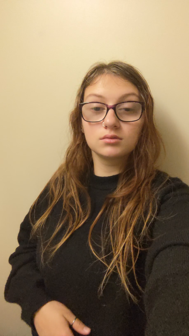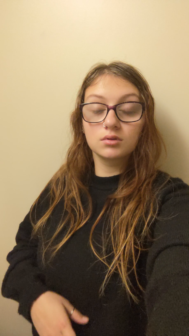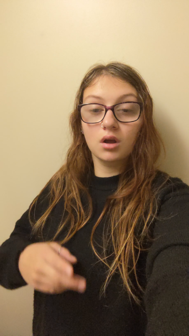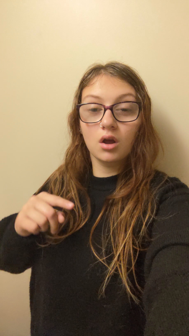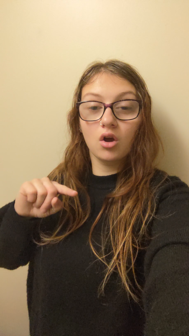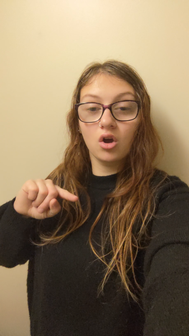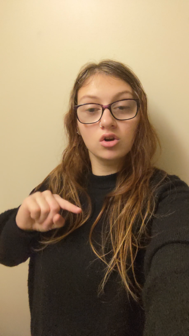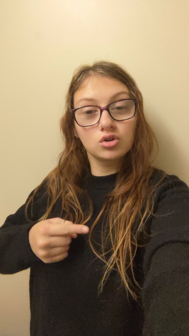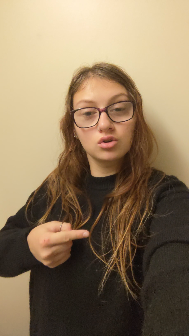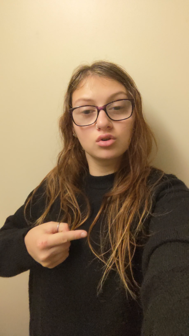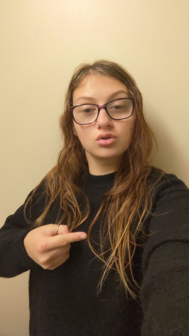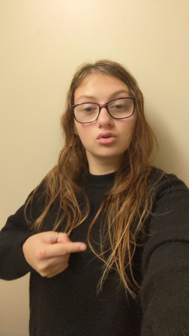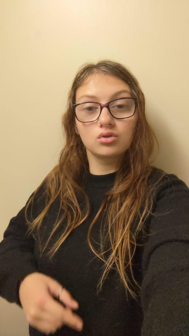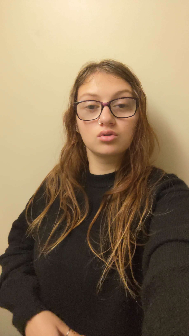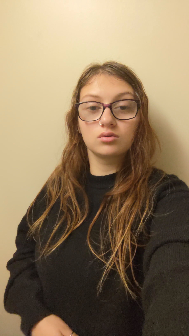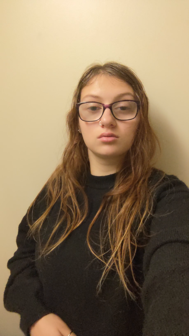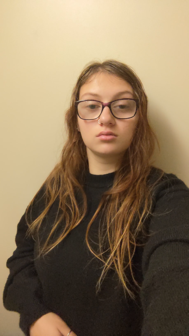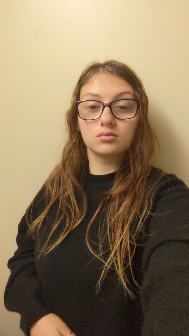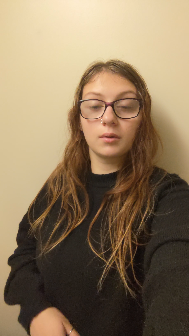hurt